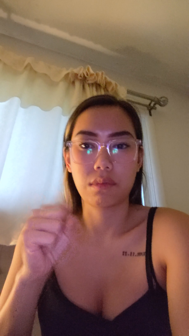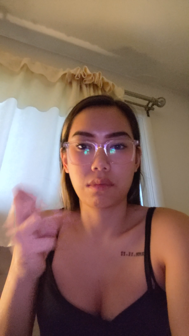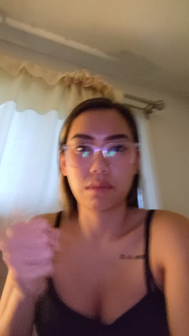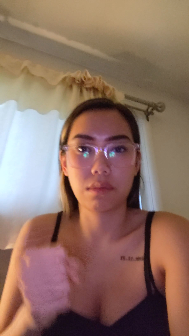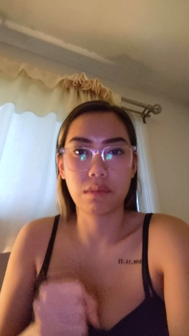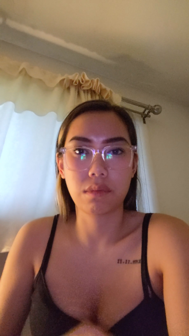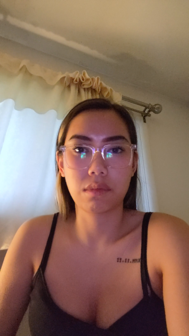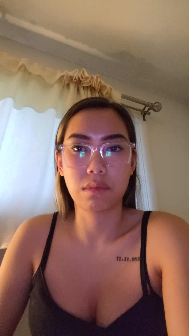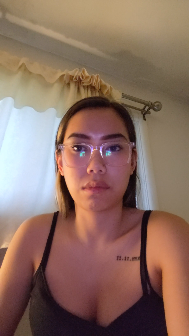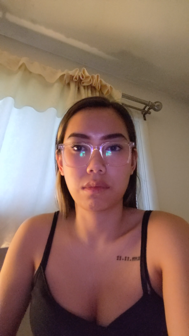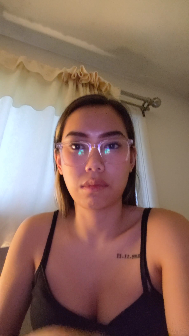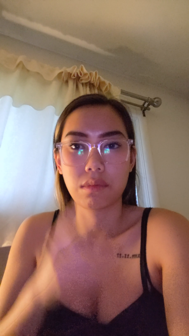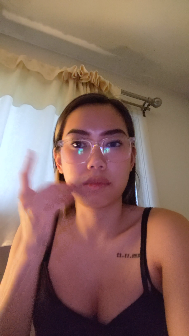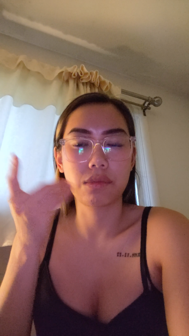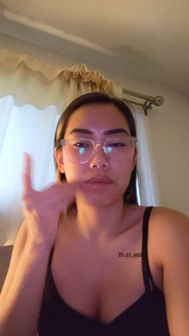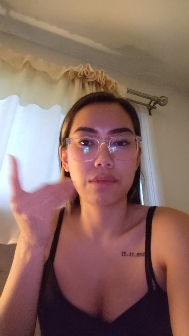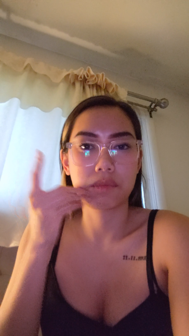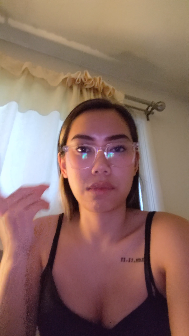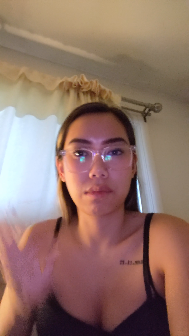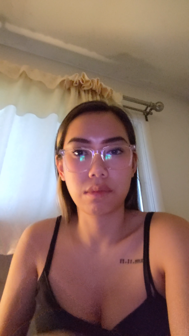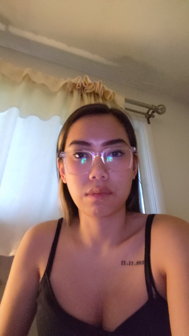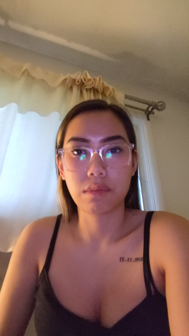dinner